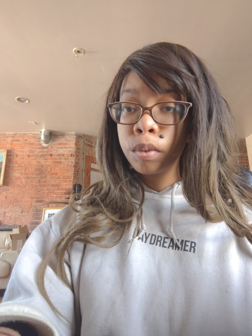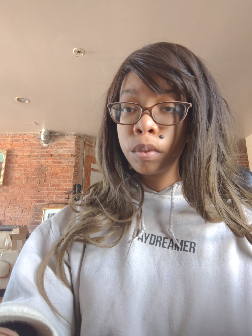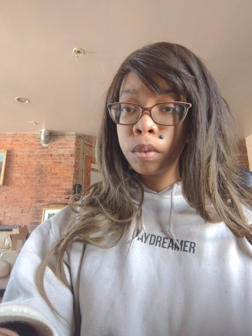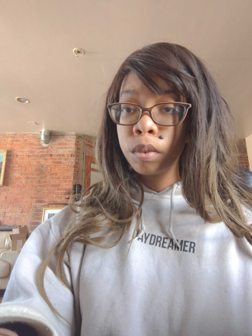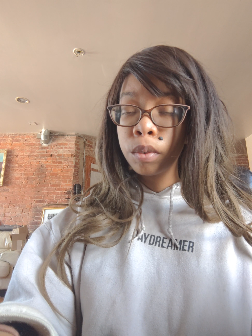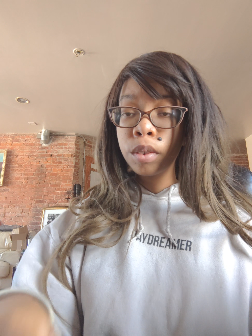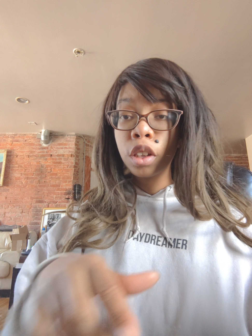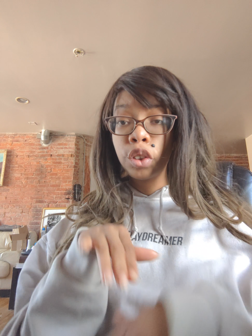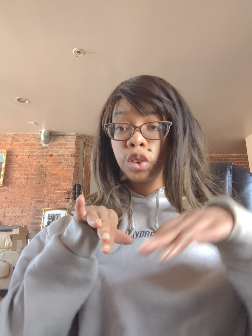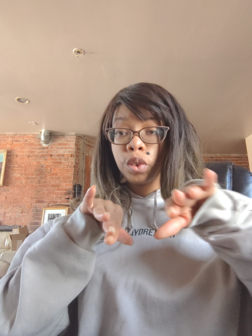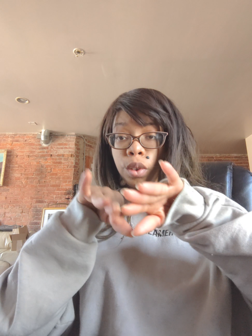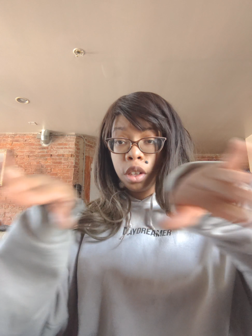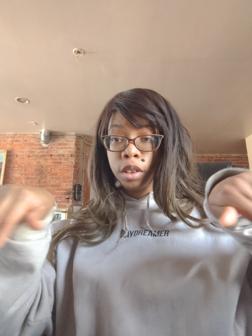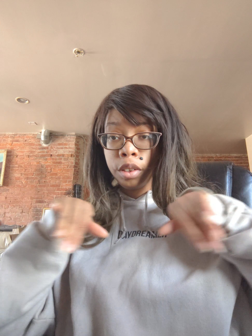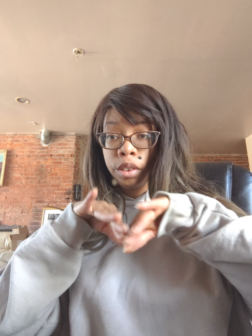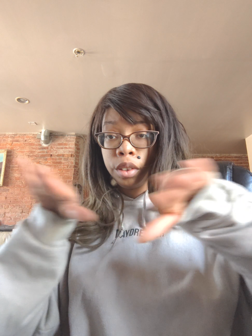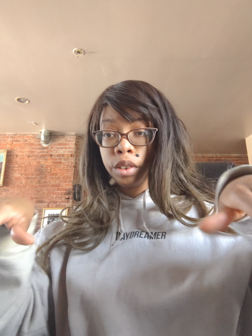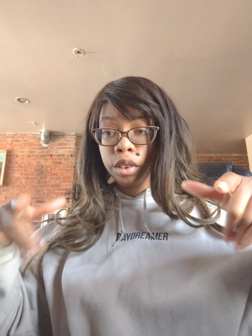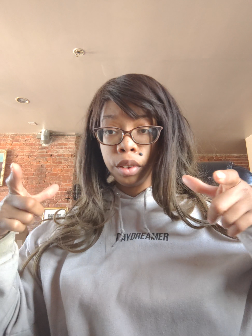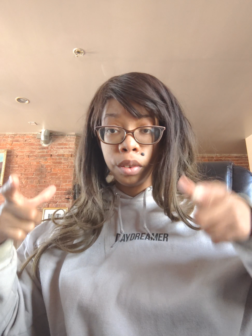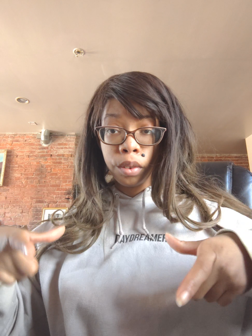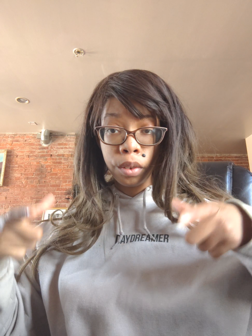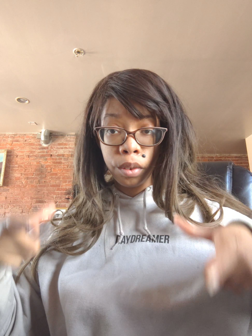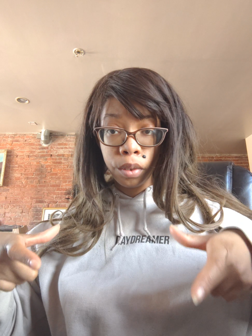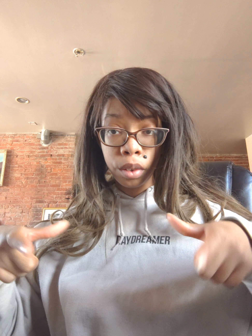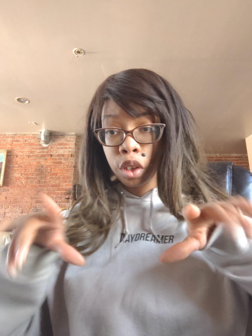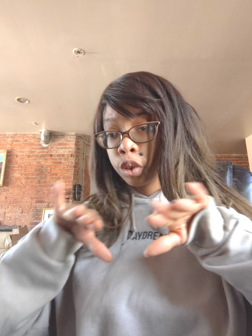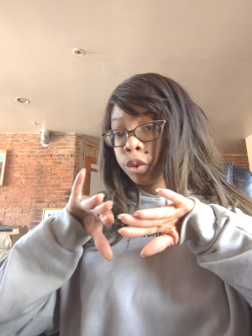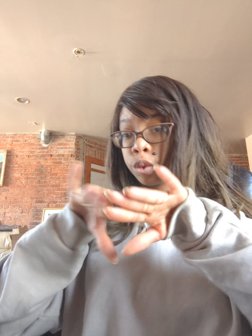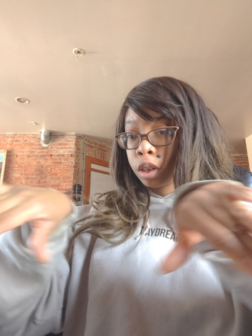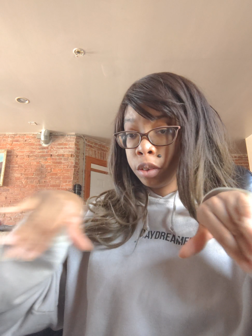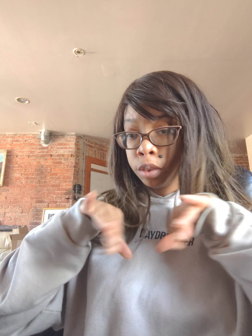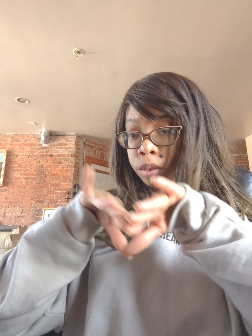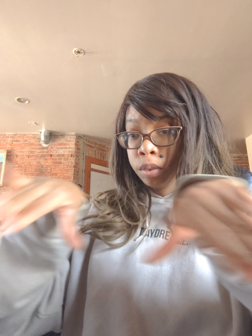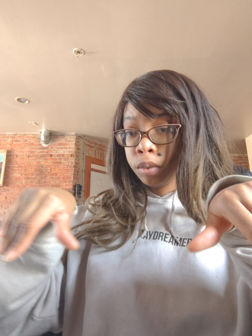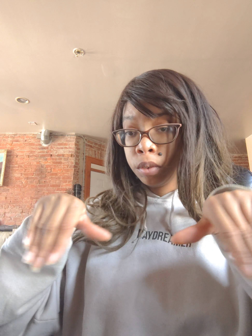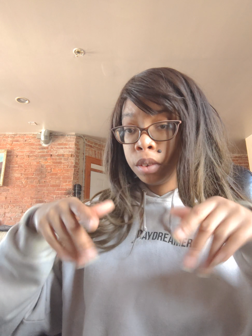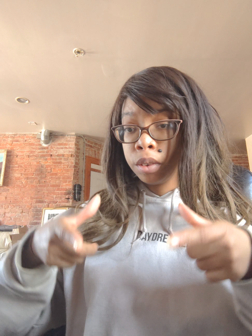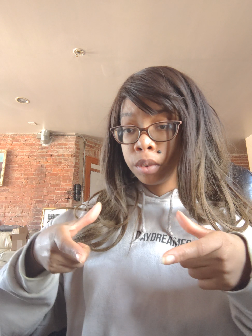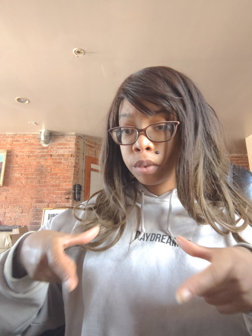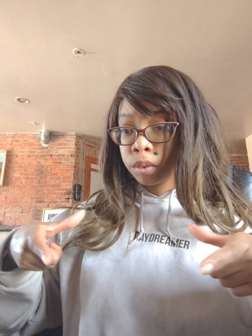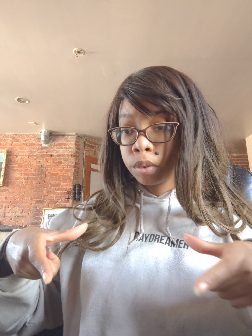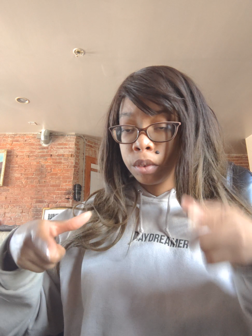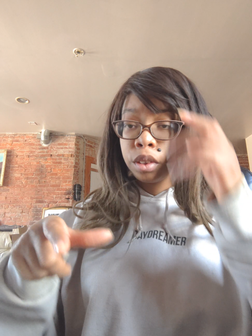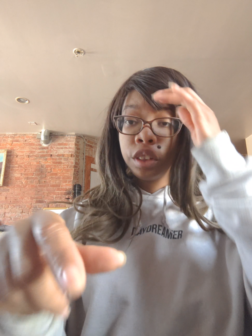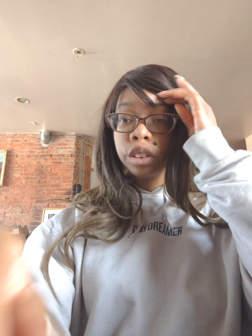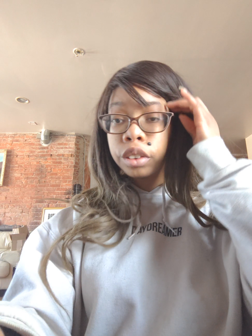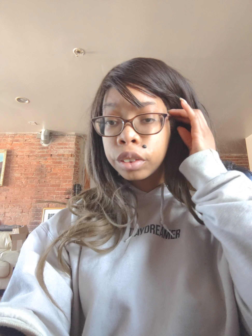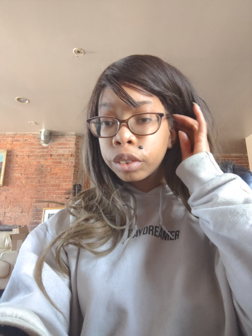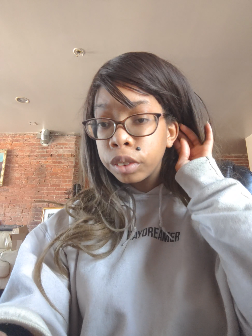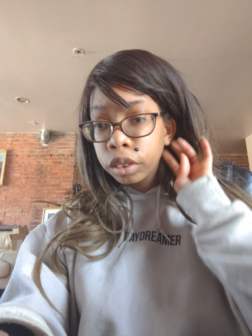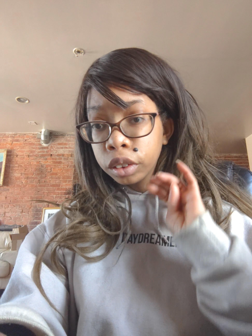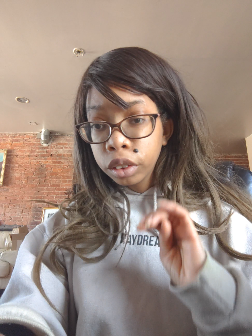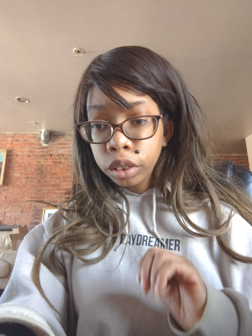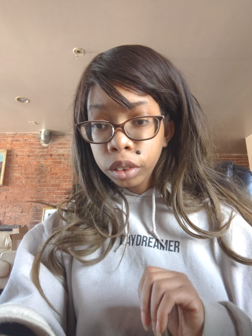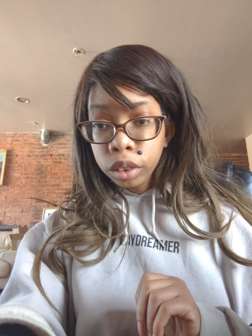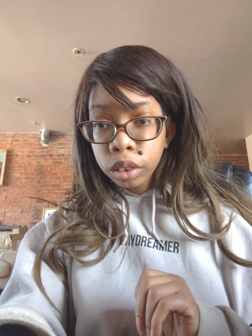pool